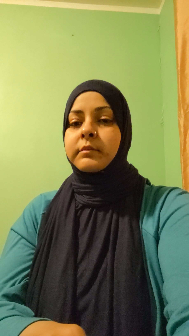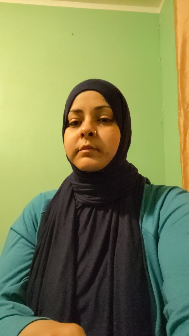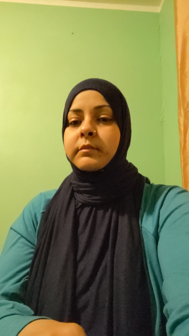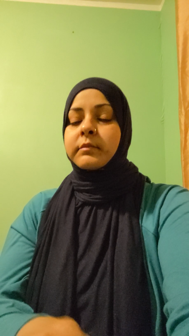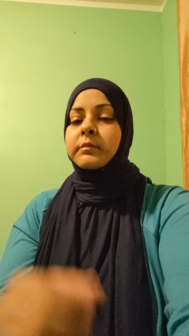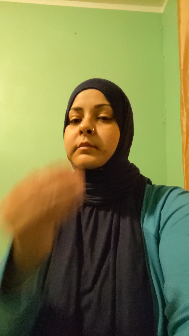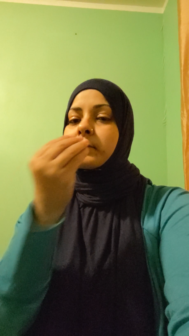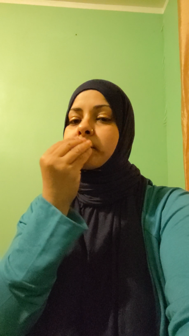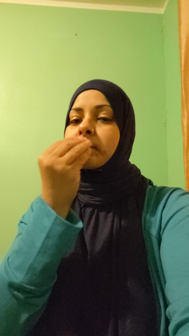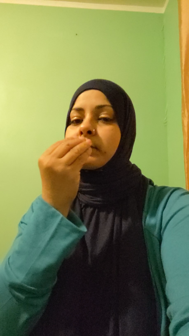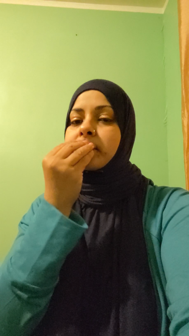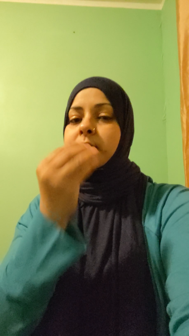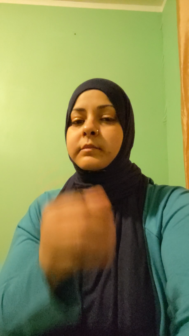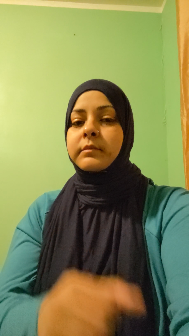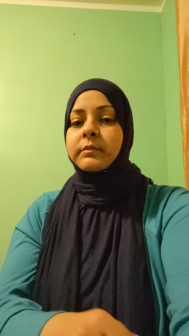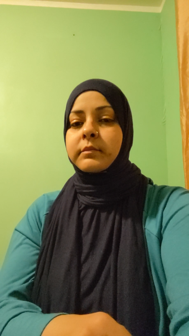eat